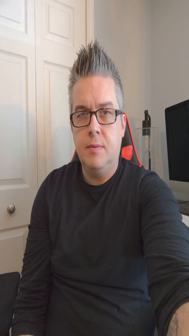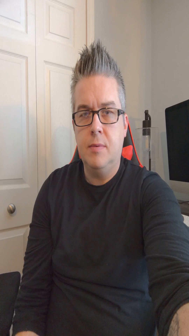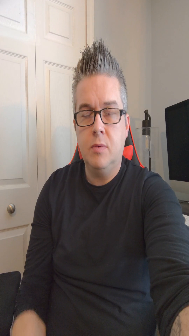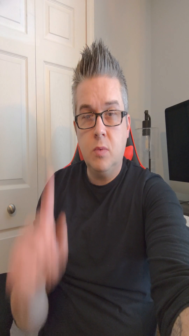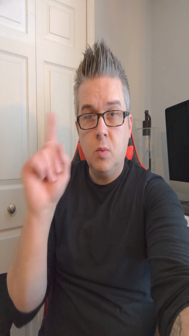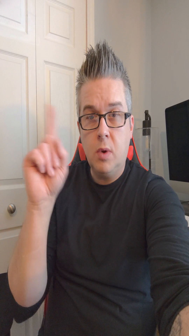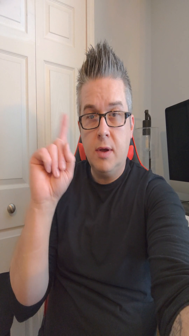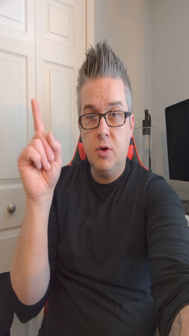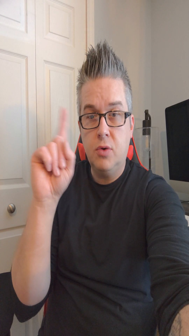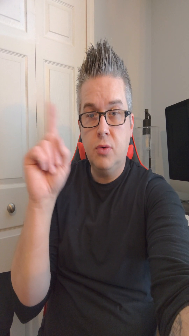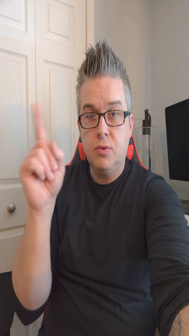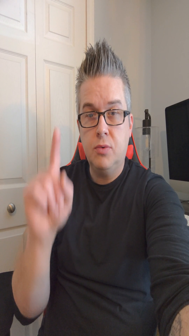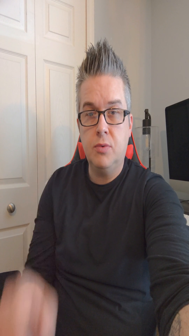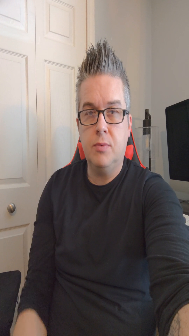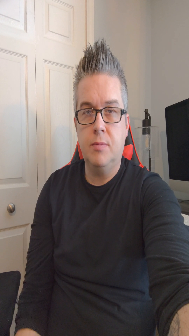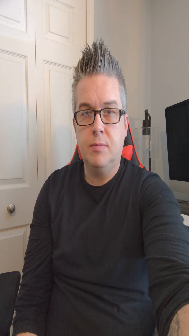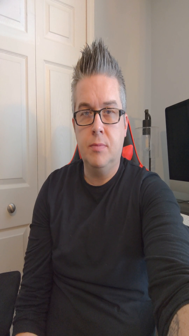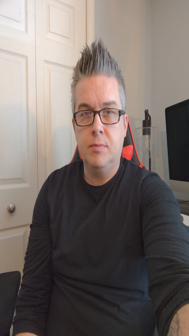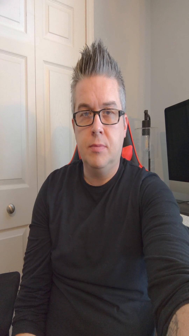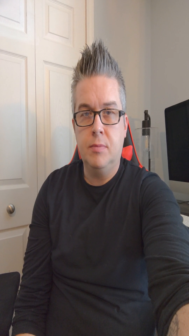where